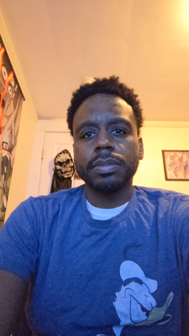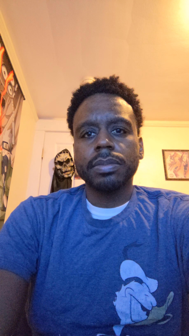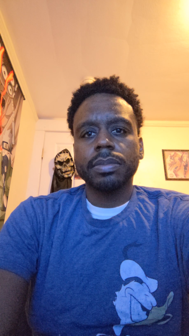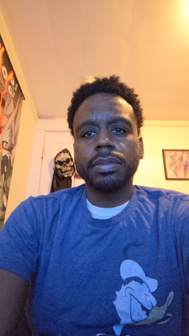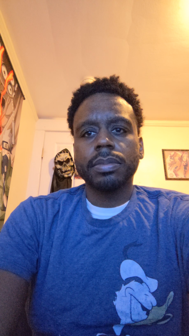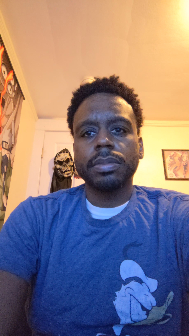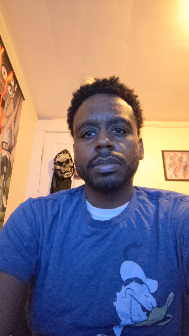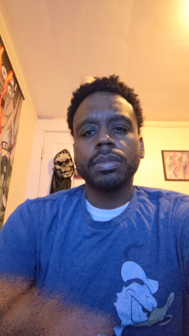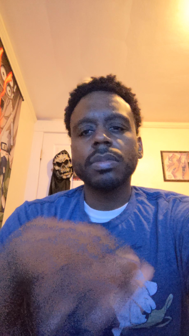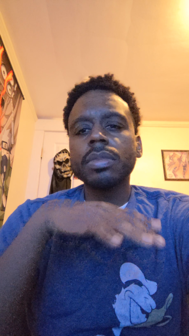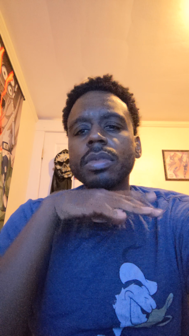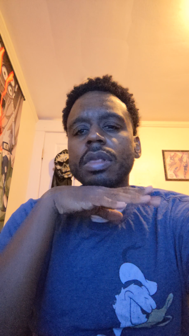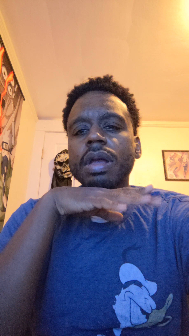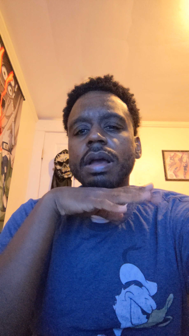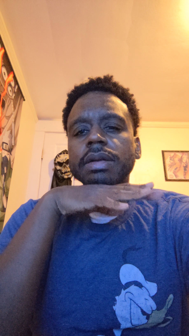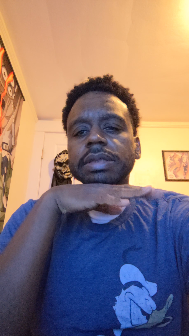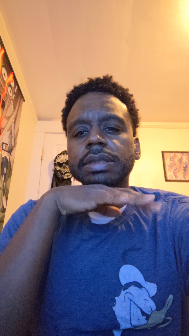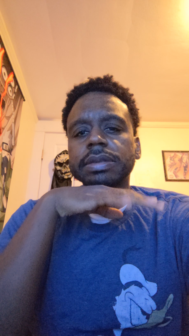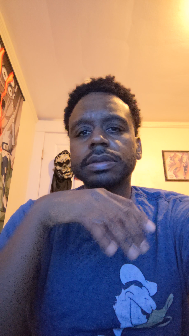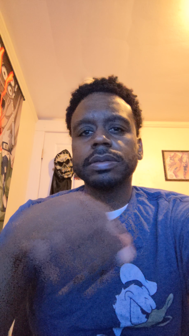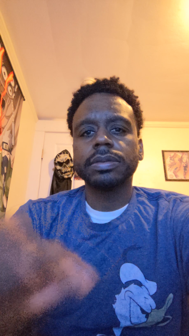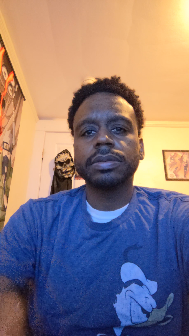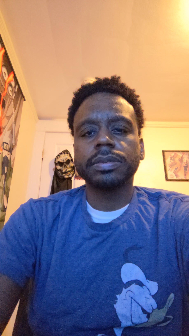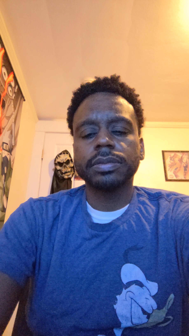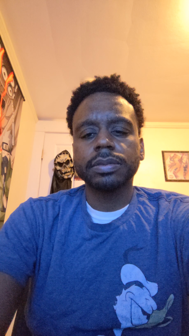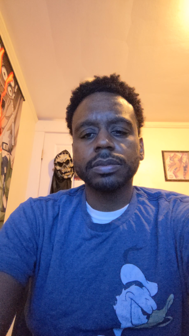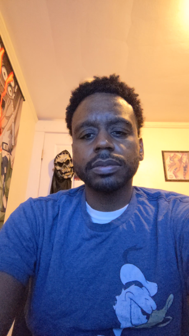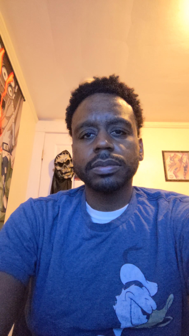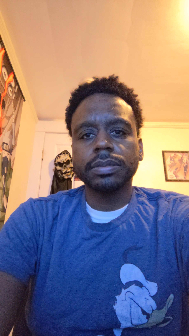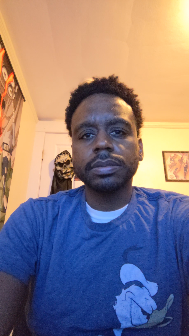naughty